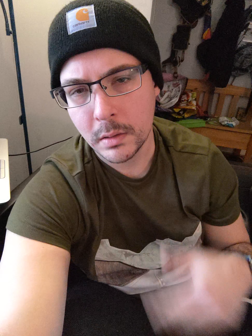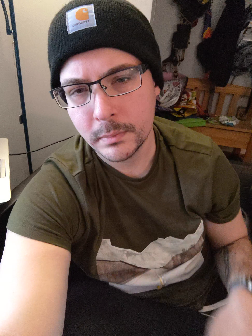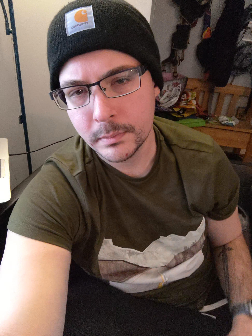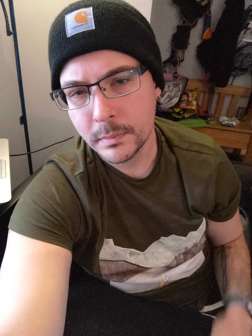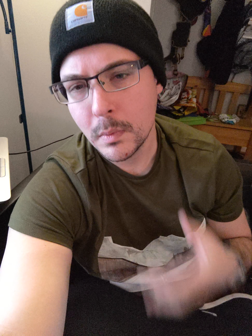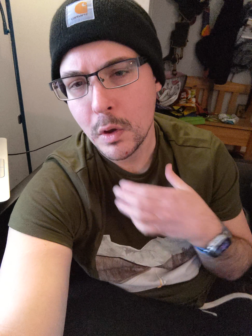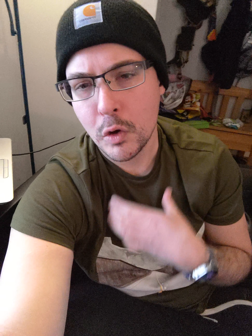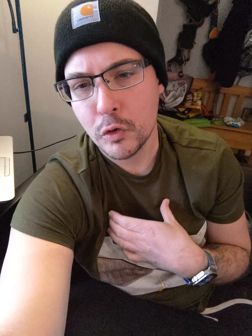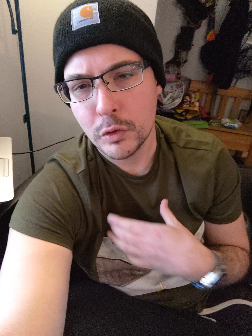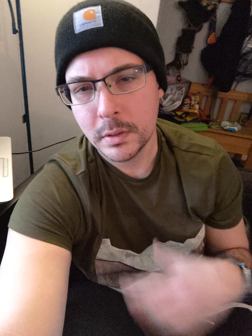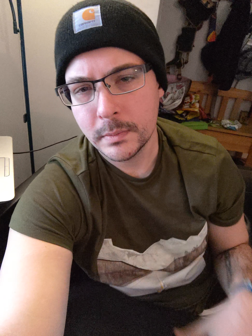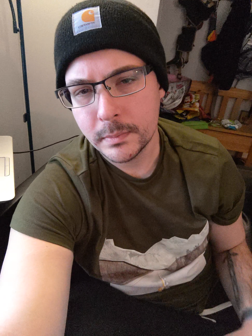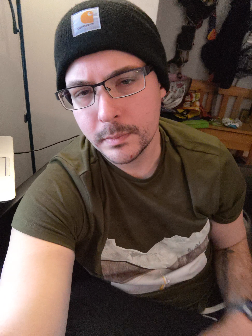hungry